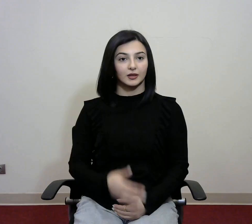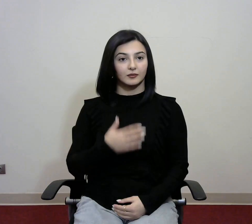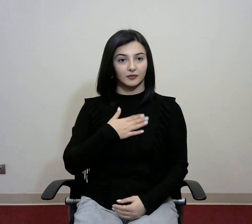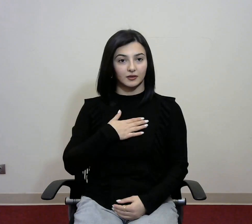mən